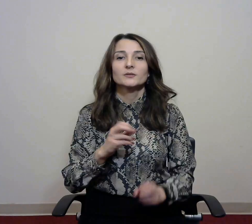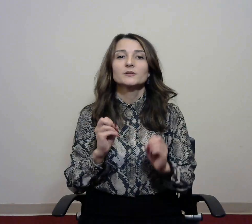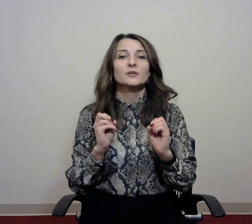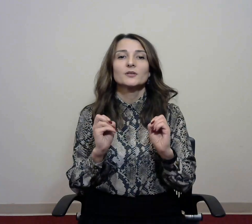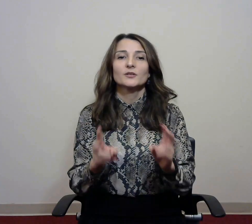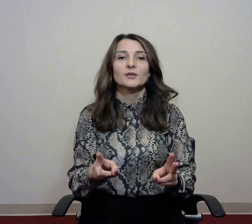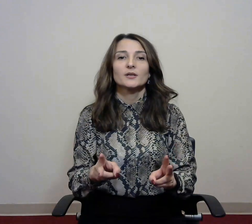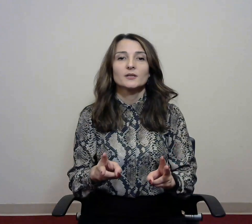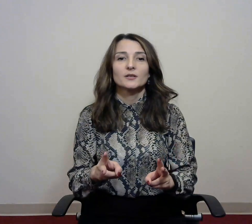necə